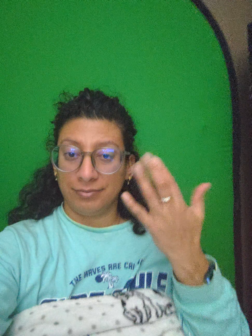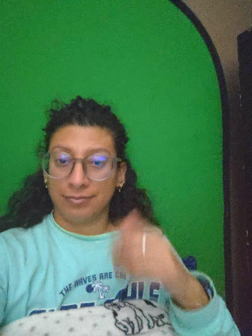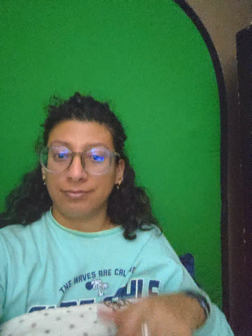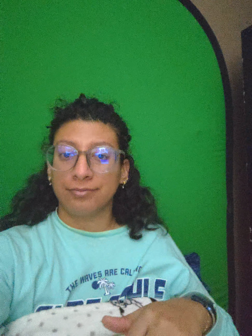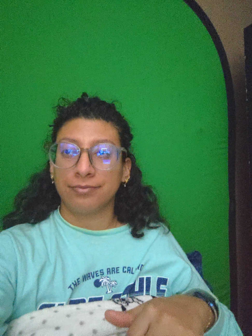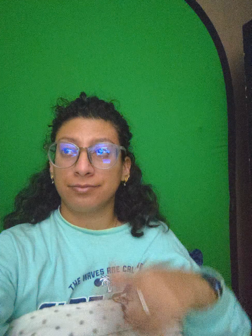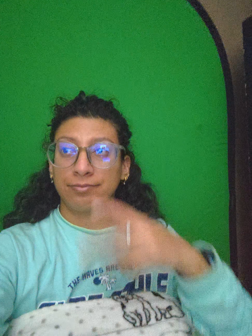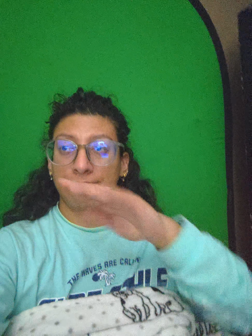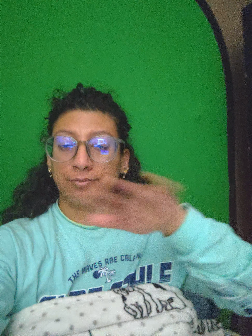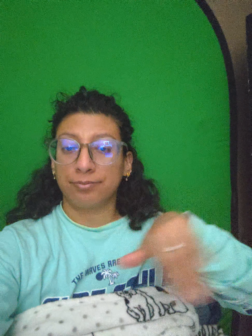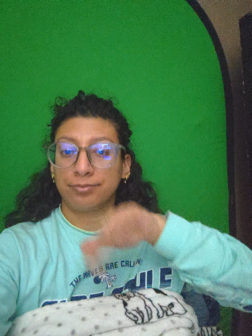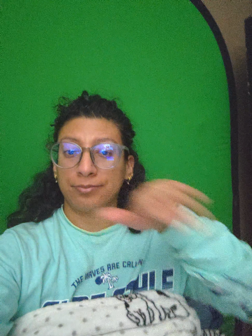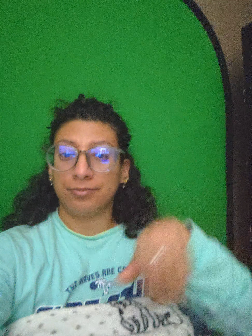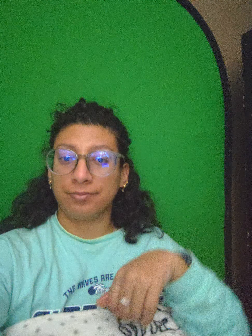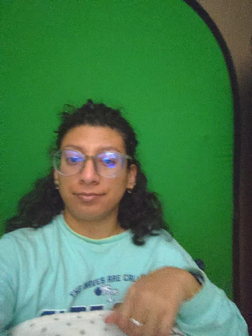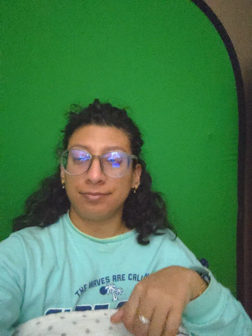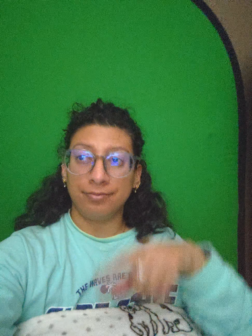pool